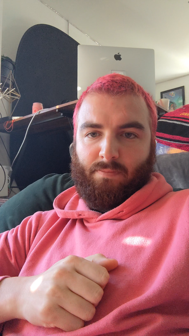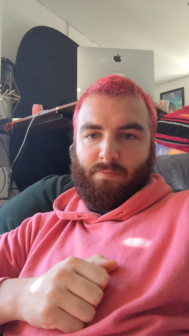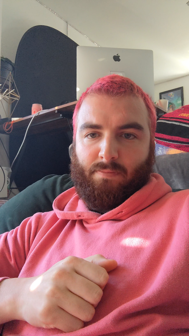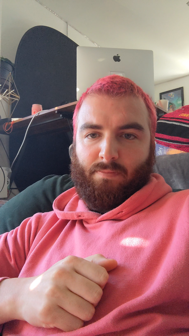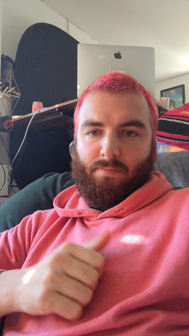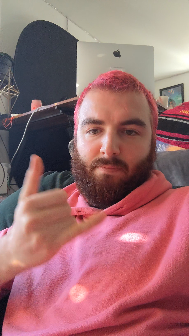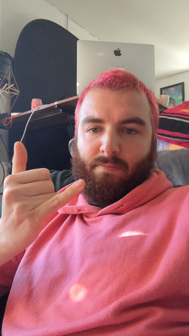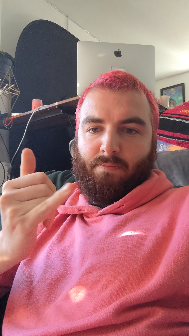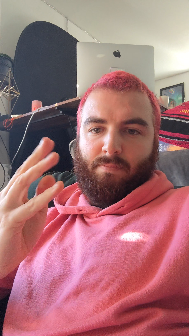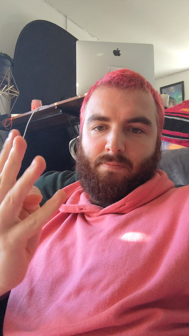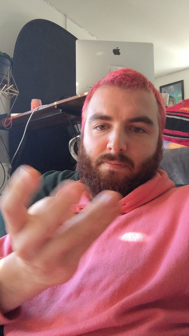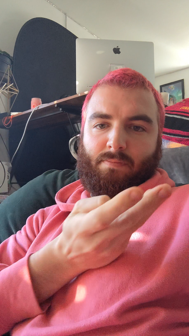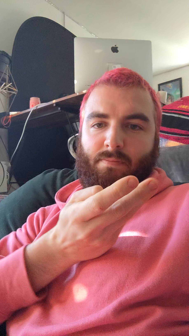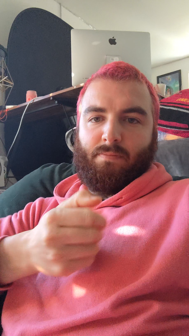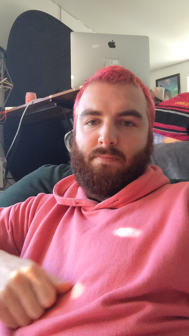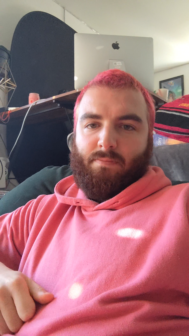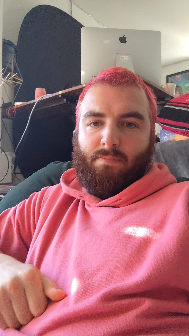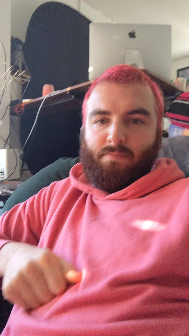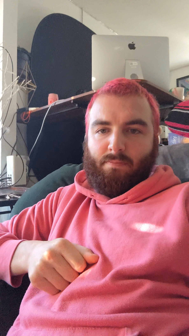playpen